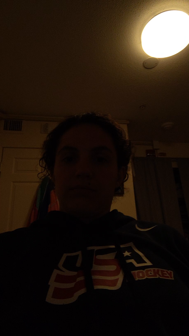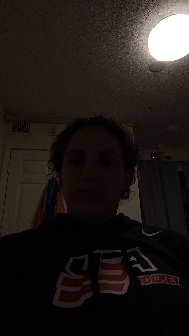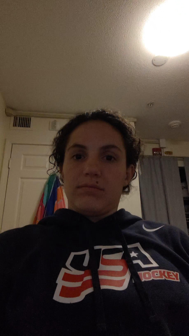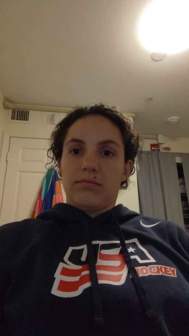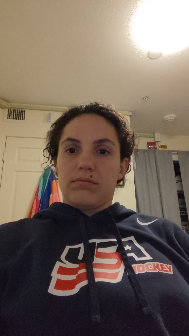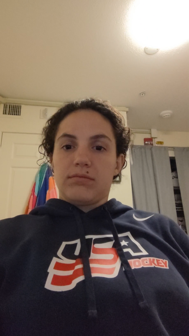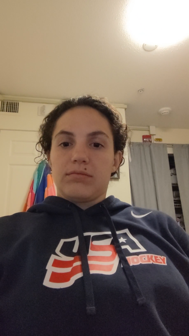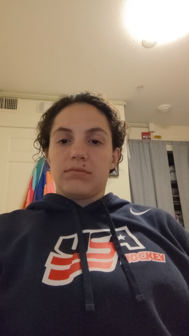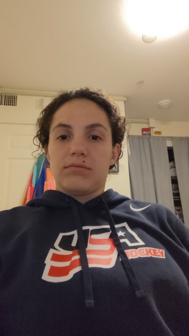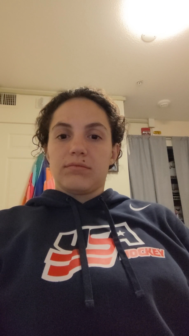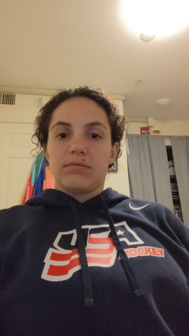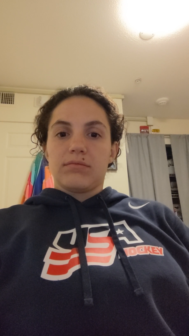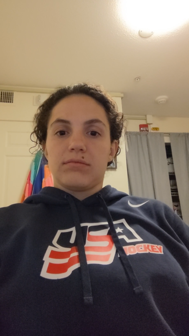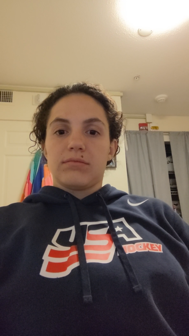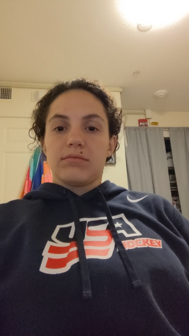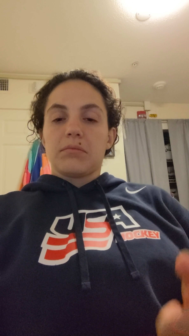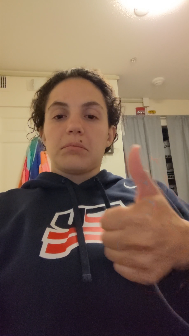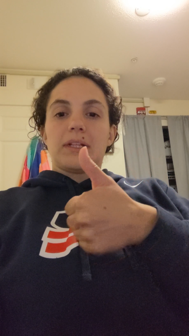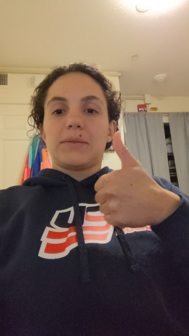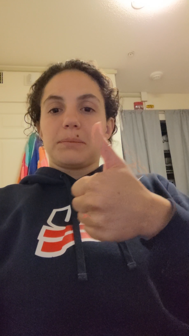basement